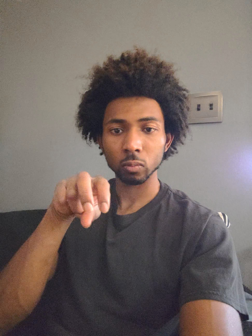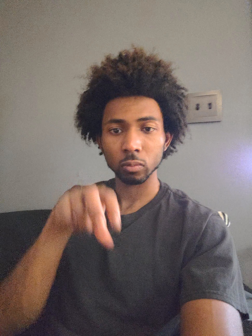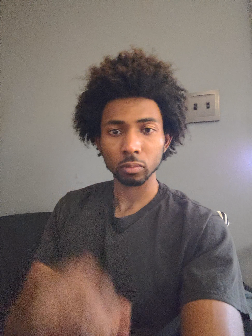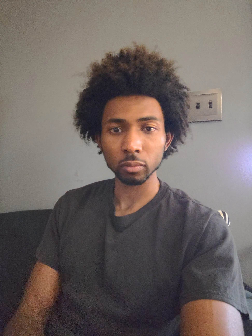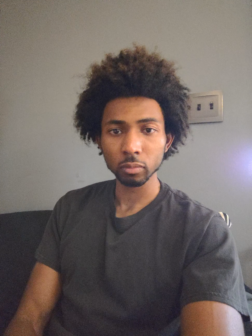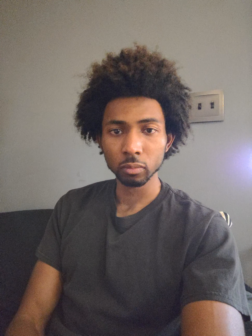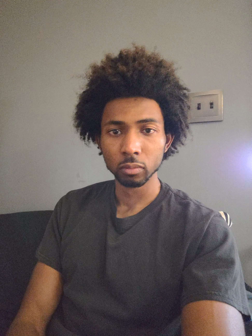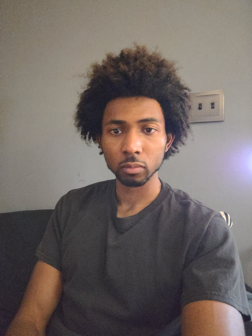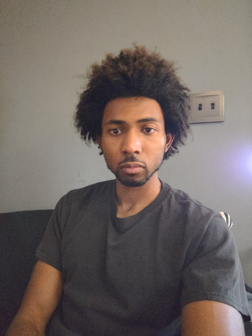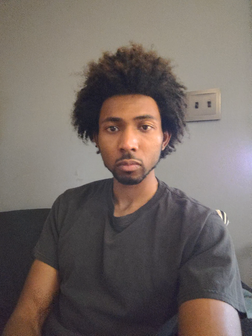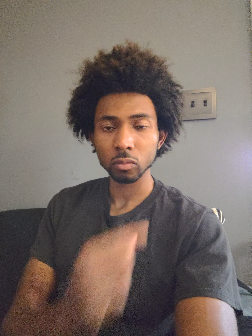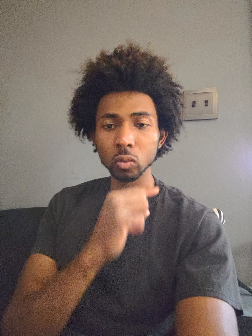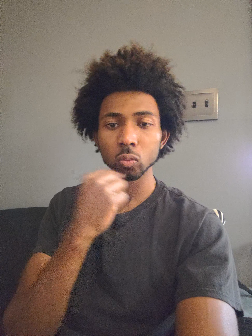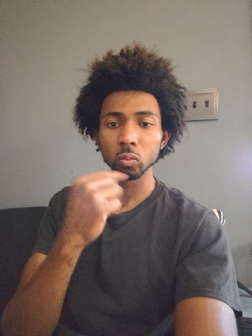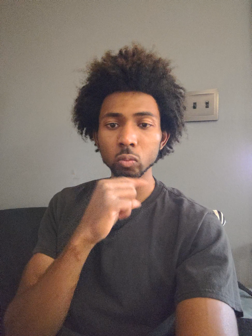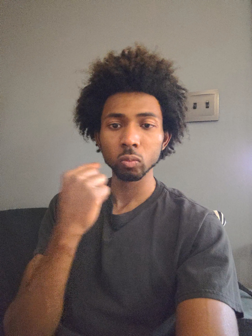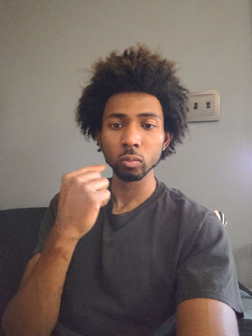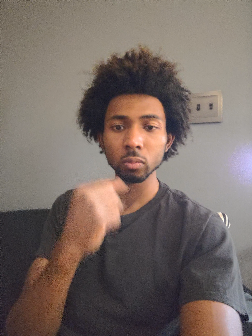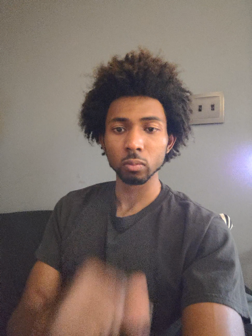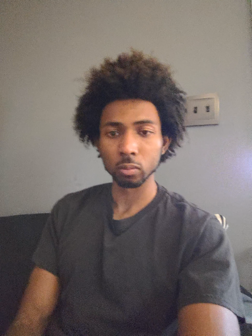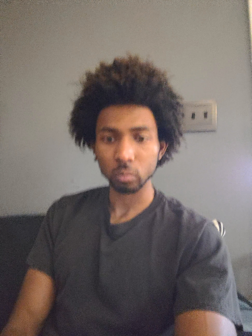glue